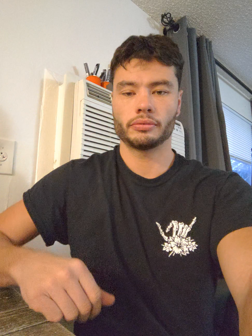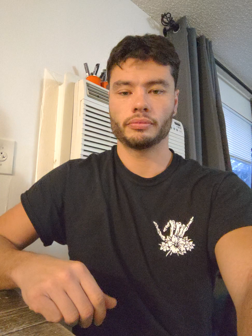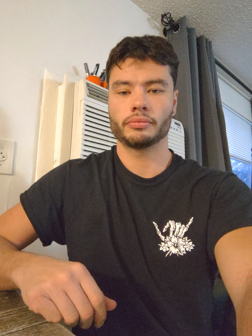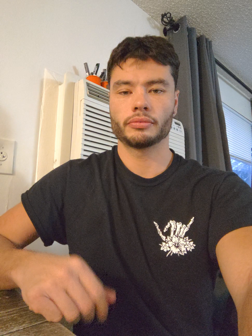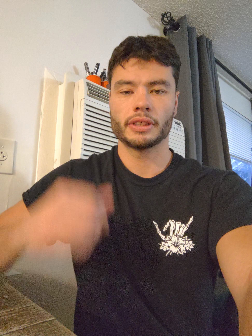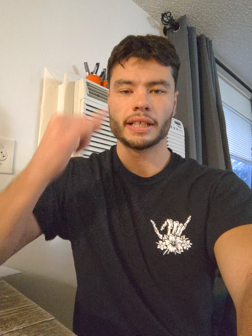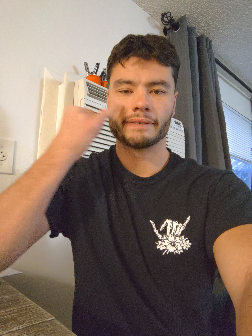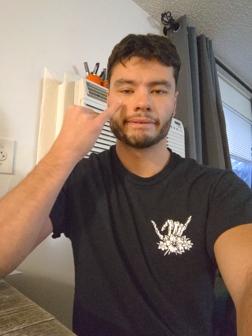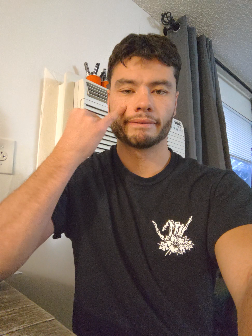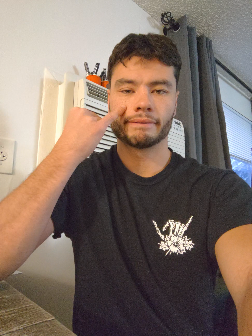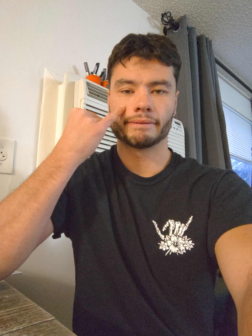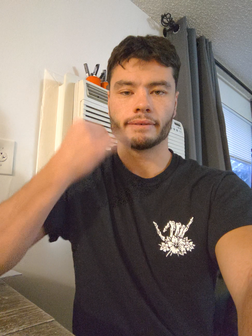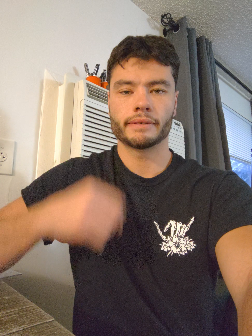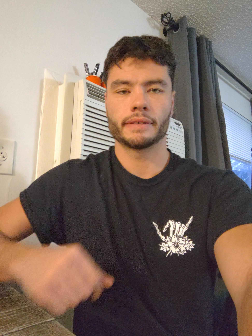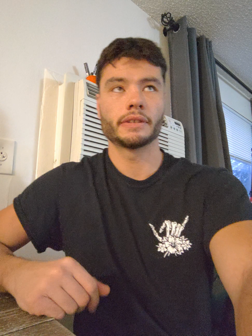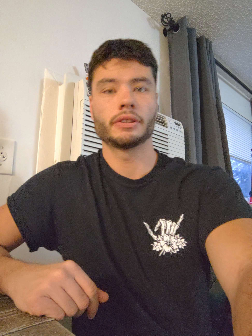if